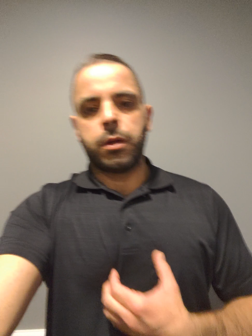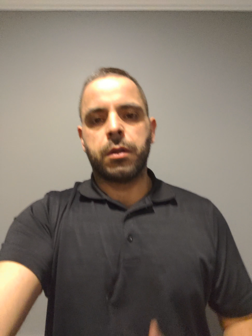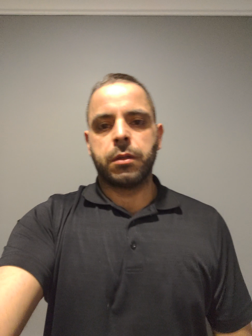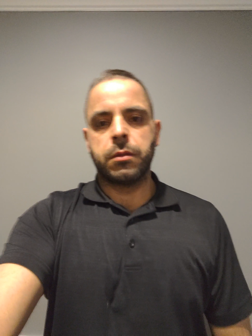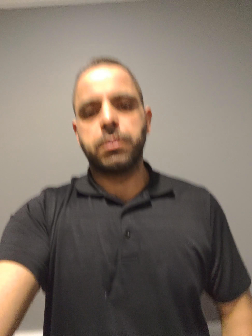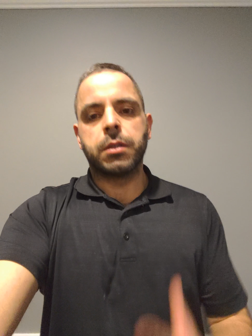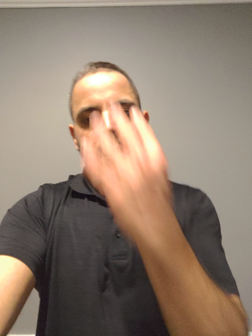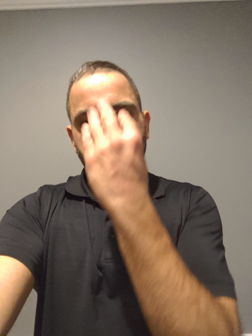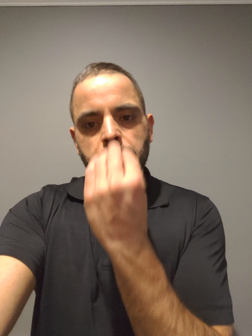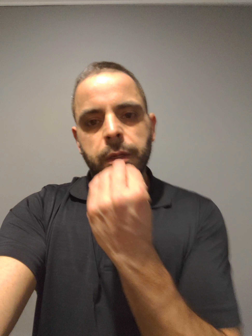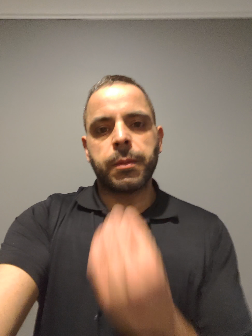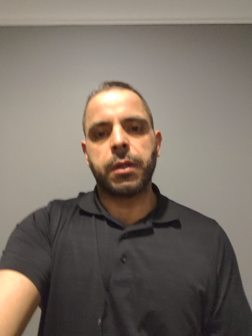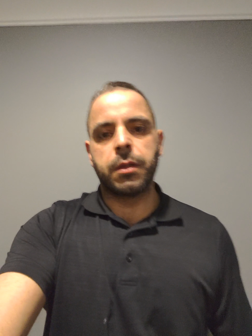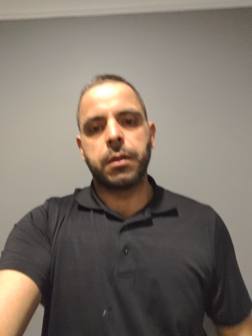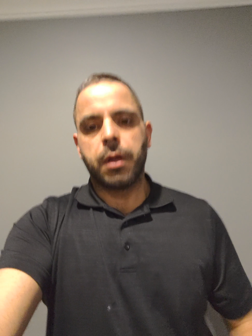sleep